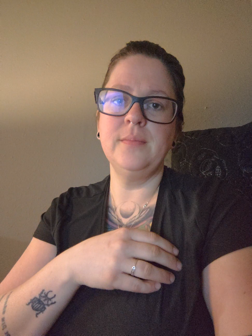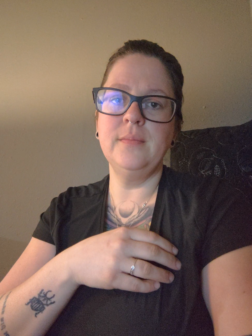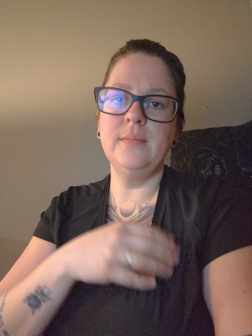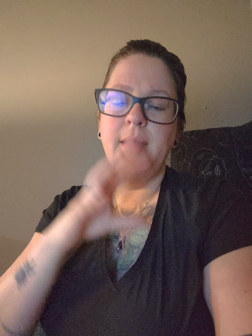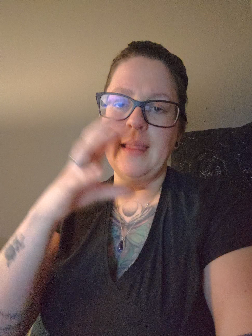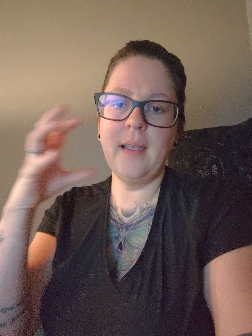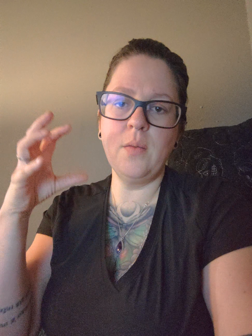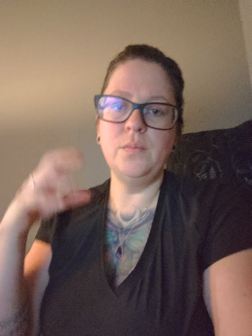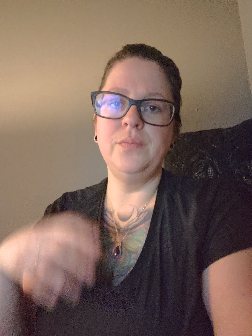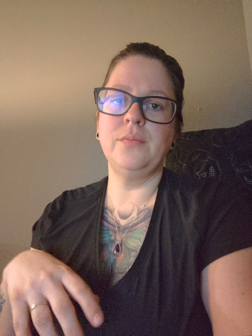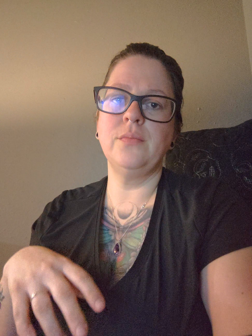cloud